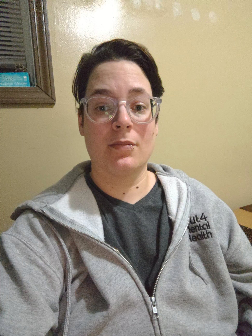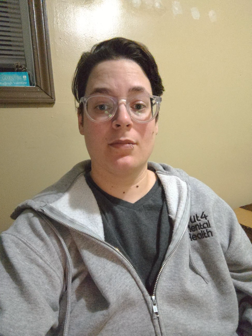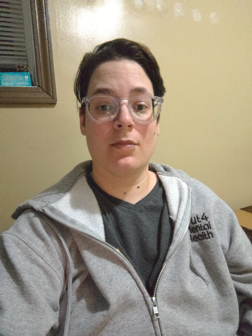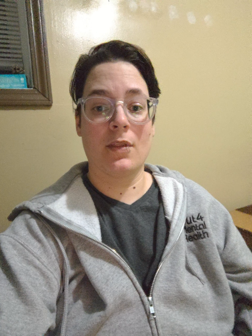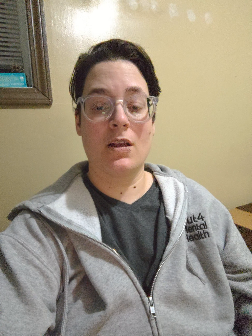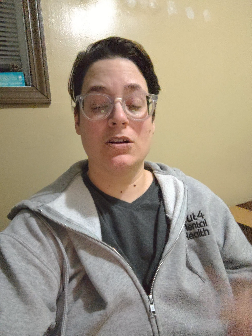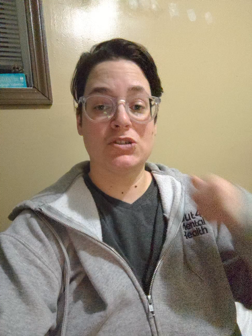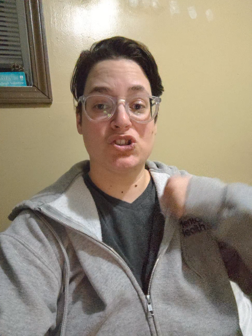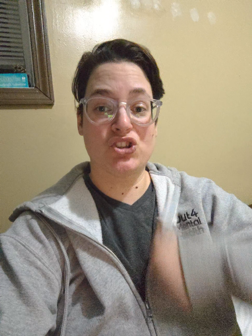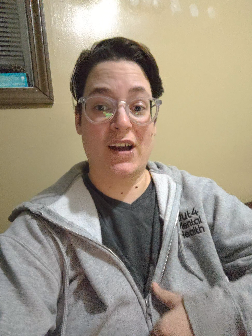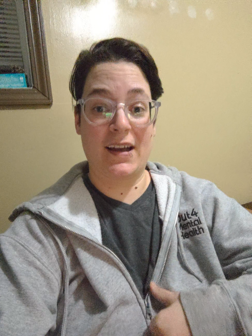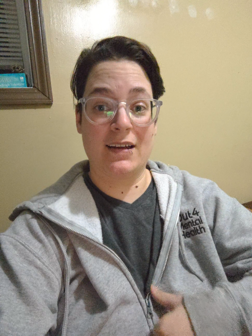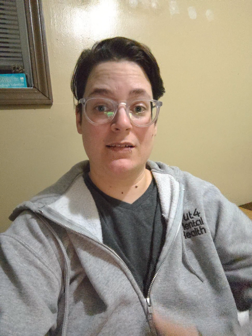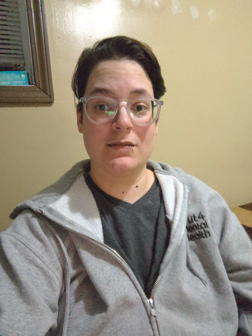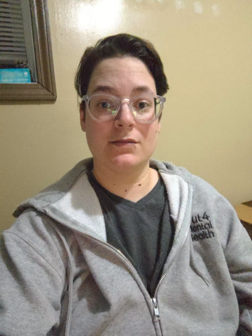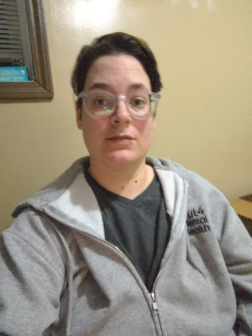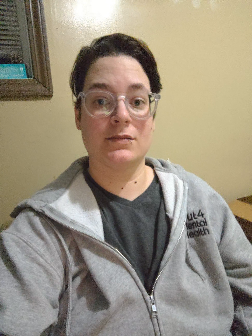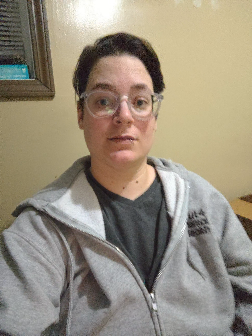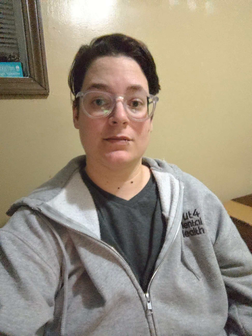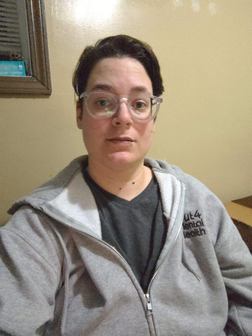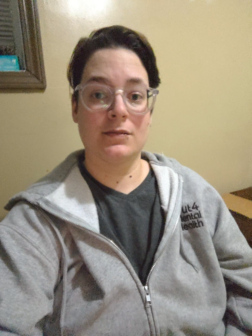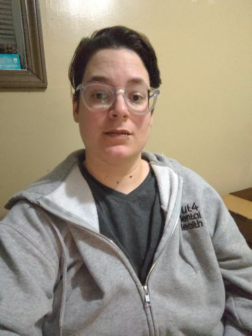jacket